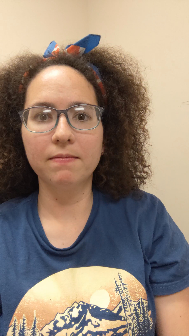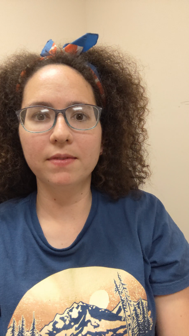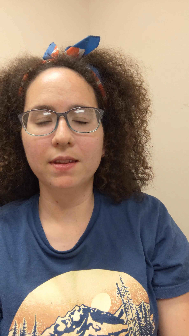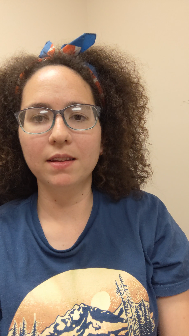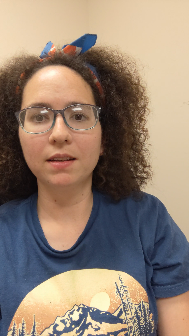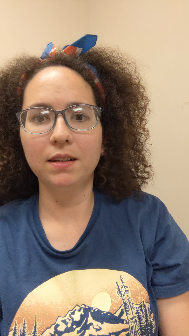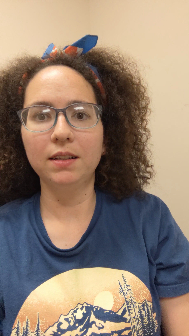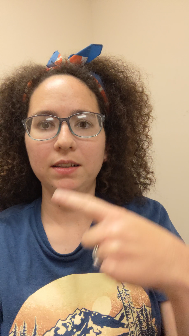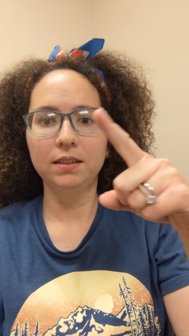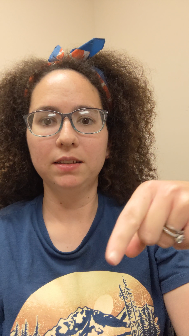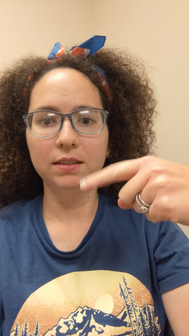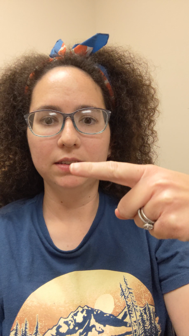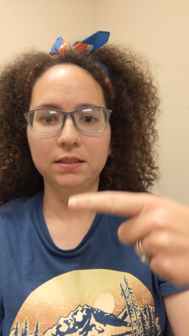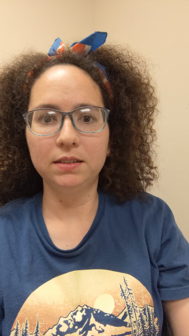about